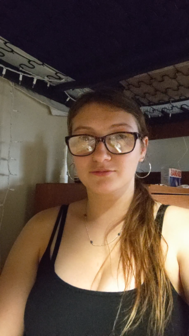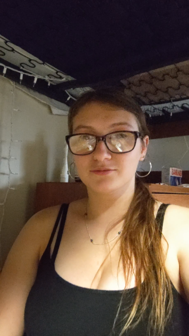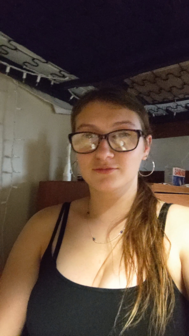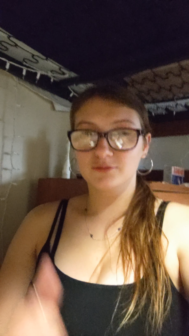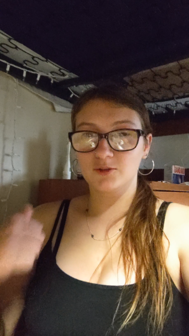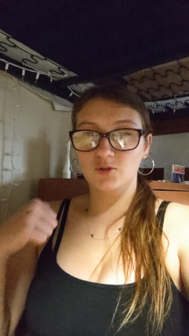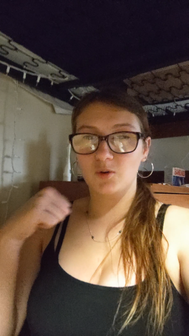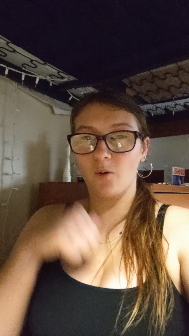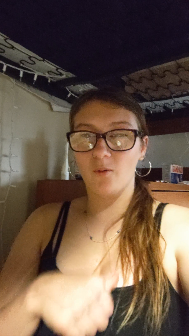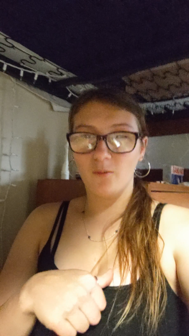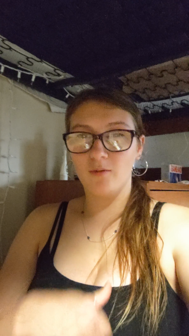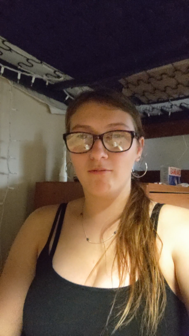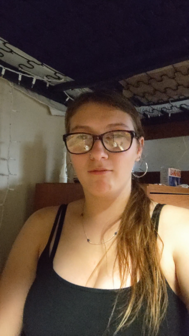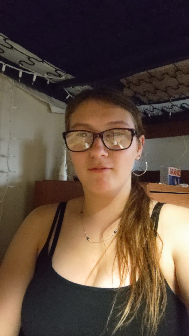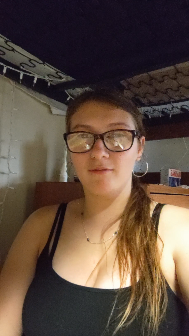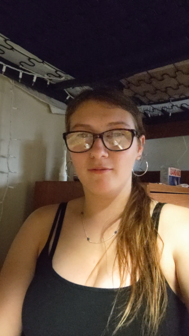coats